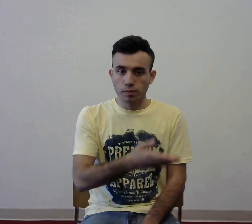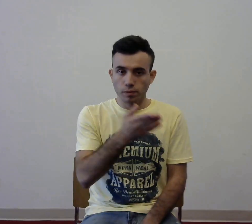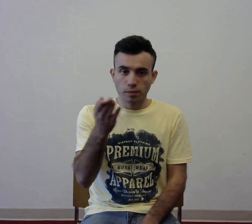siz